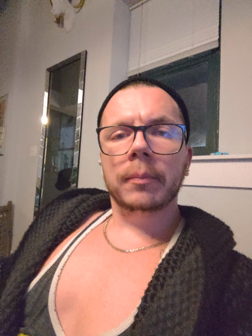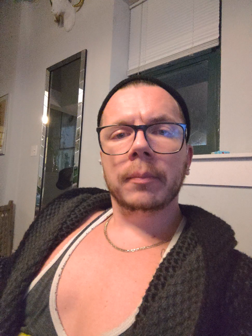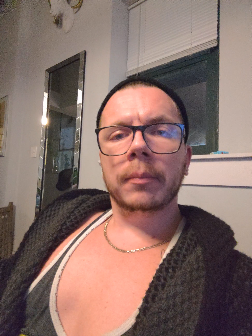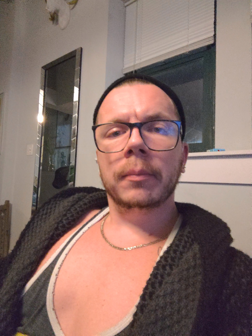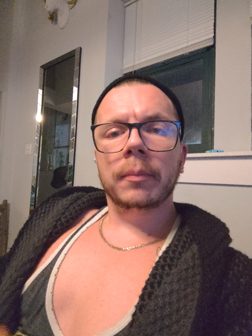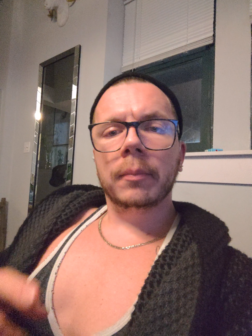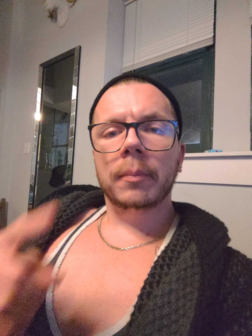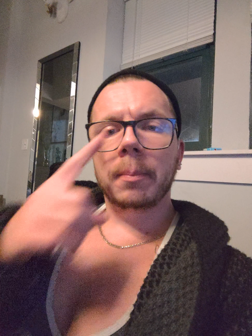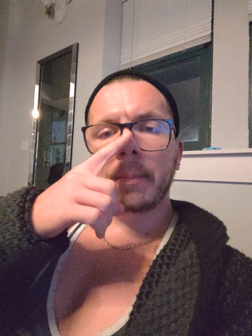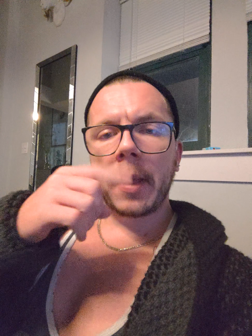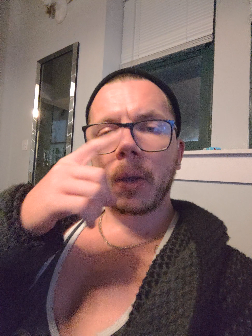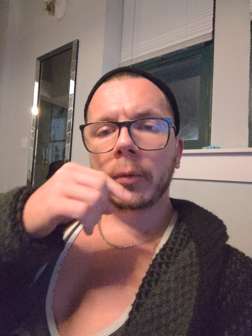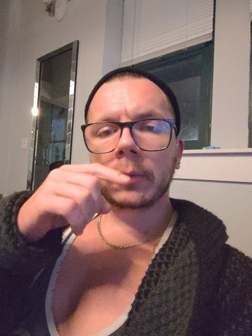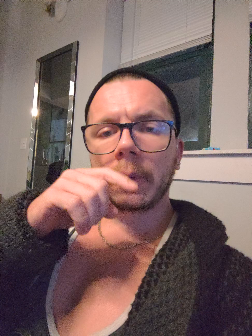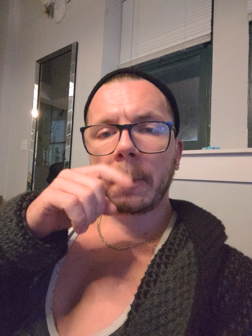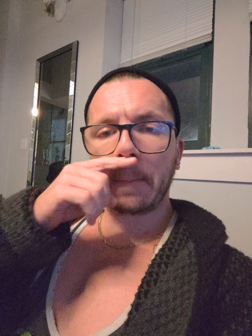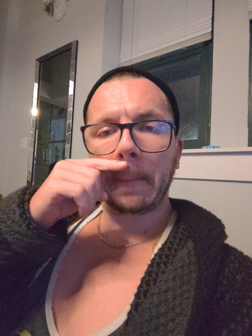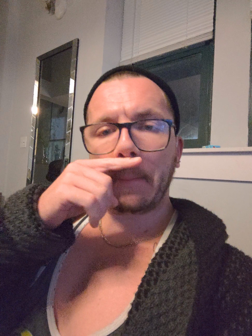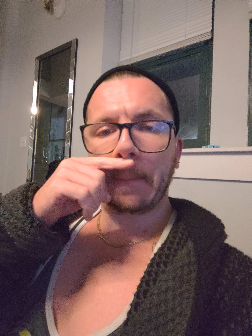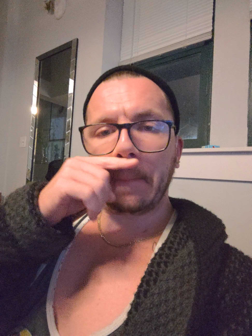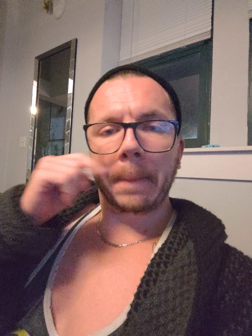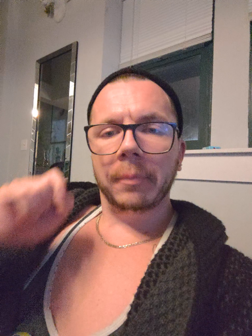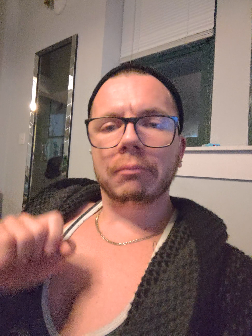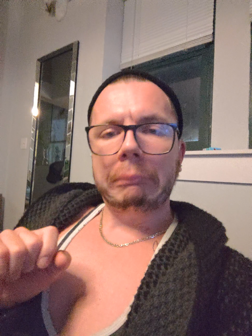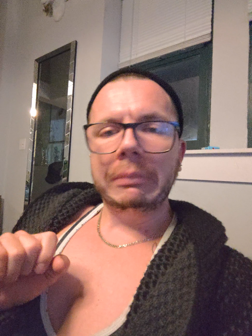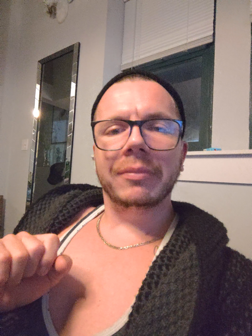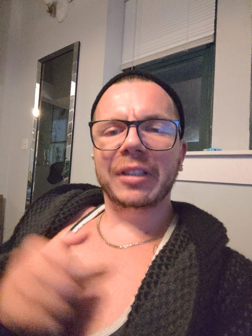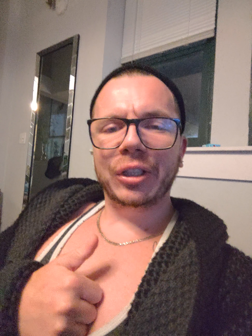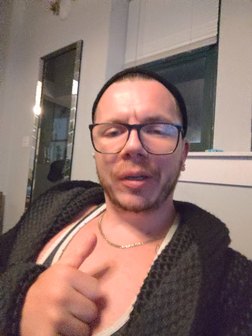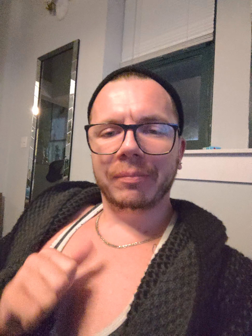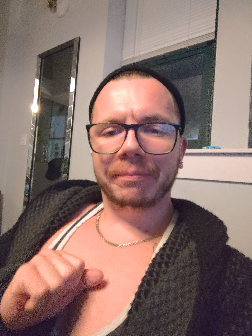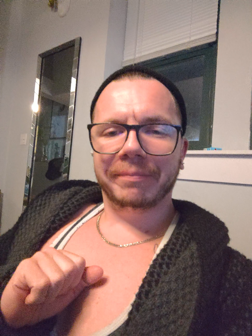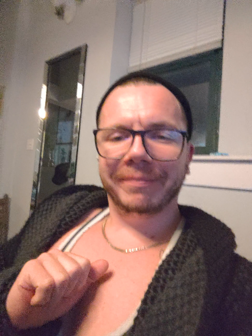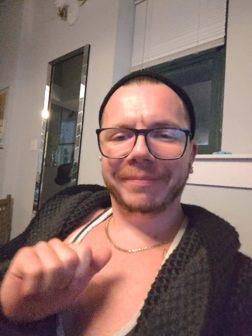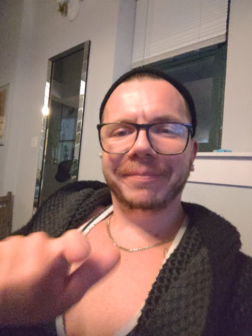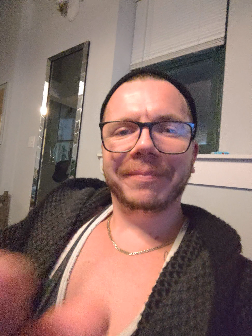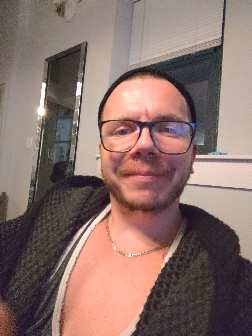mouse